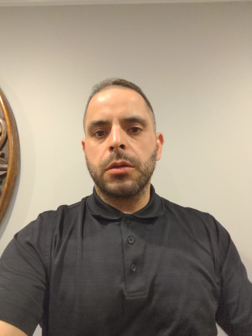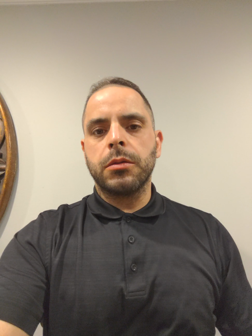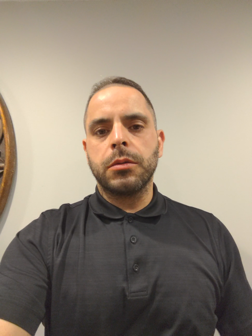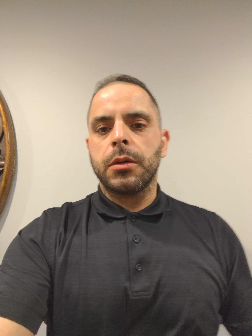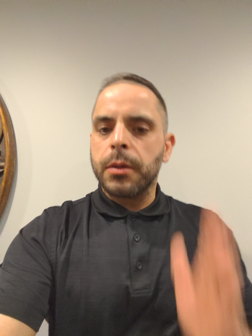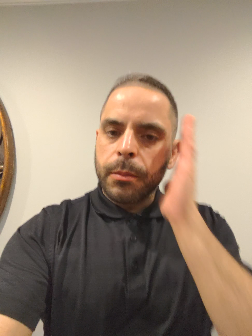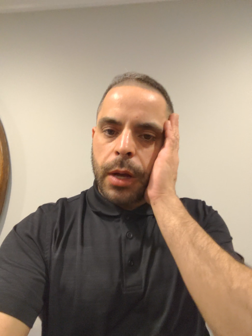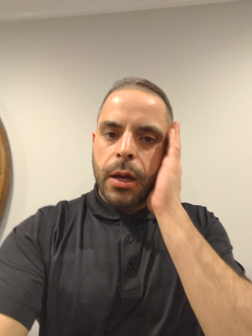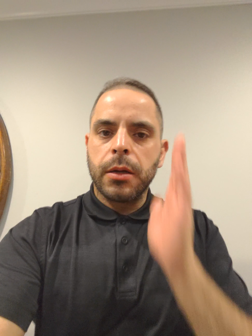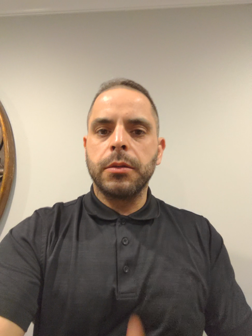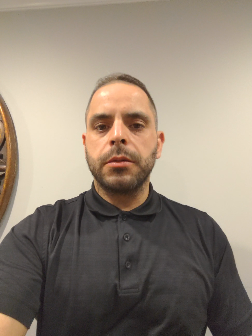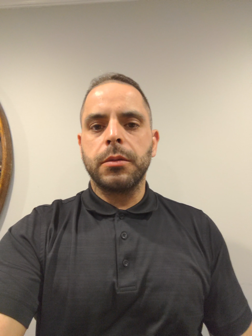bed